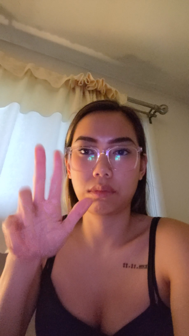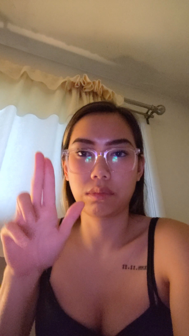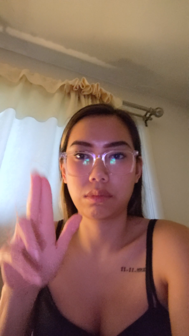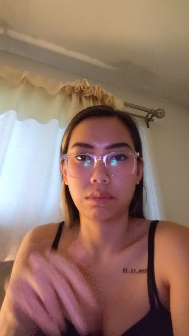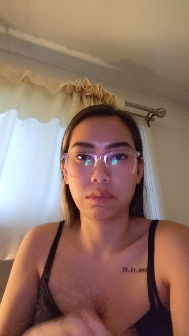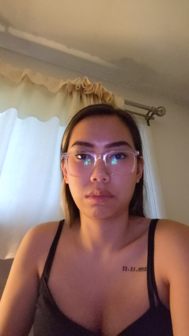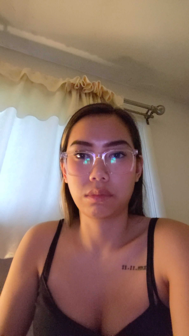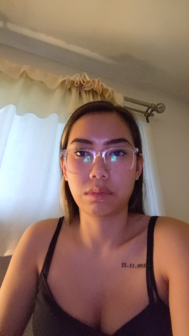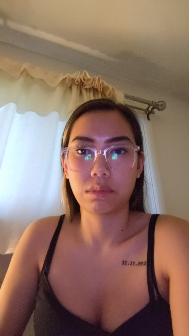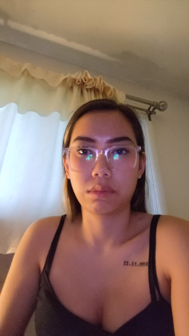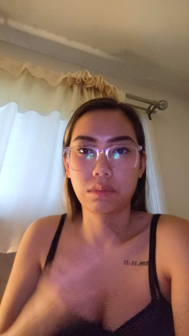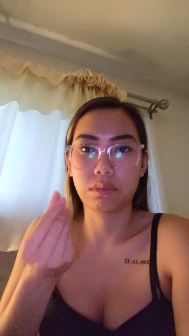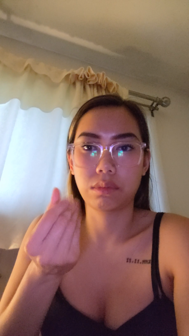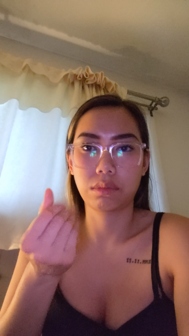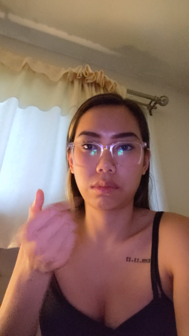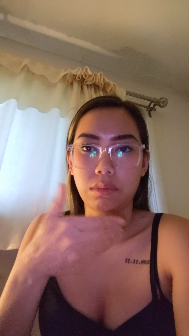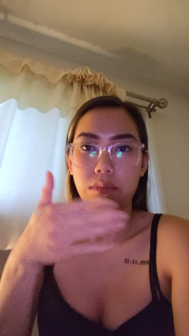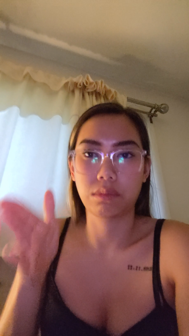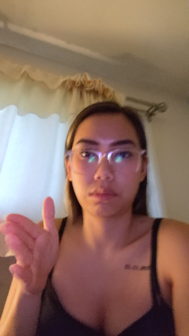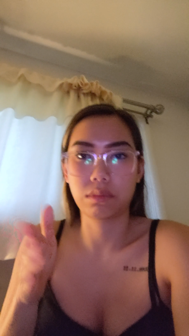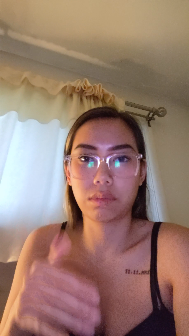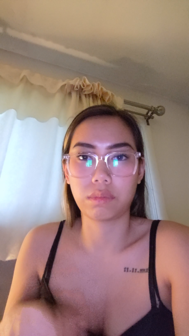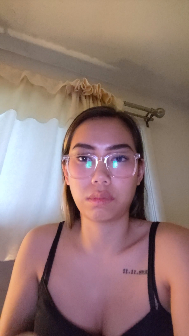sandbox